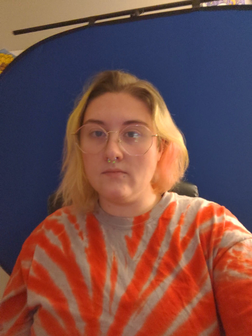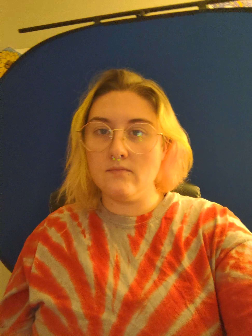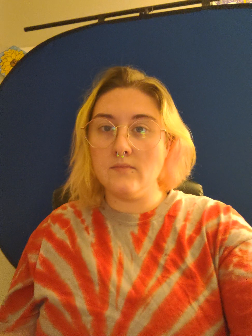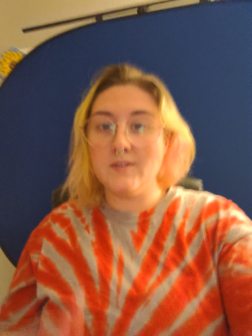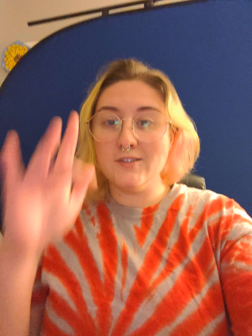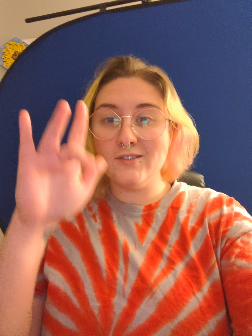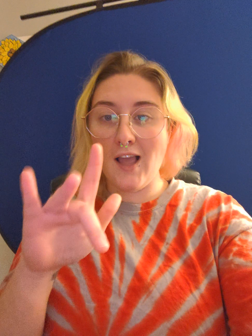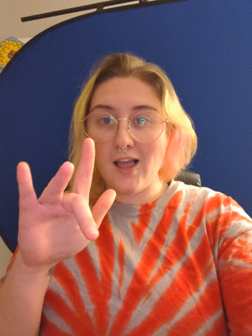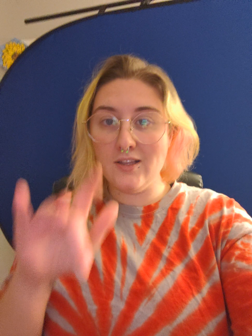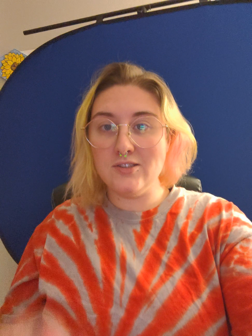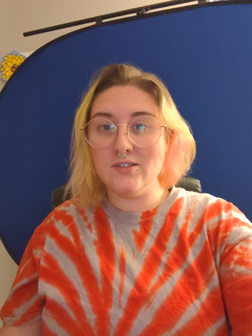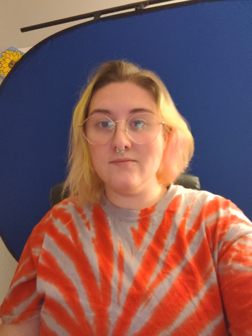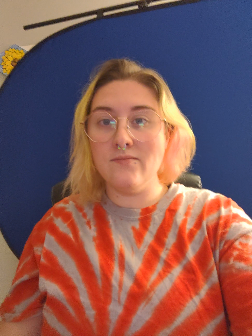touch